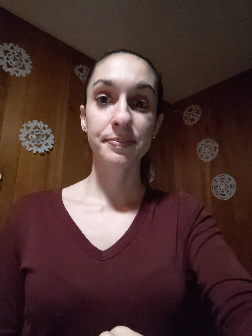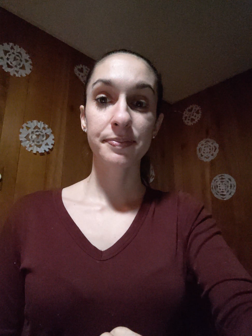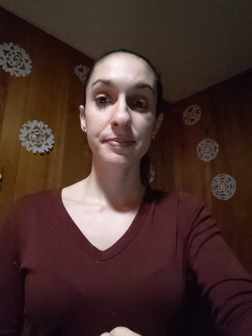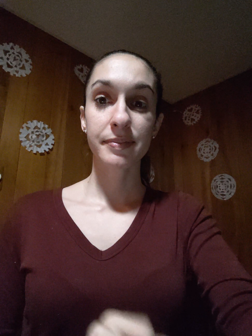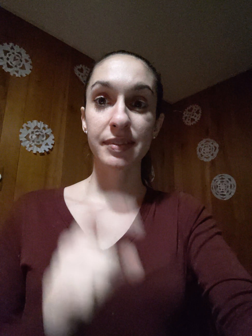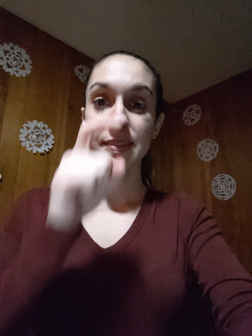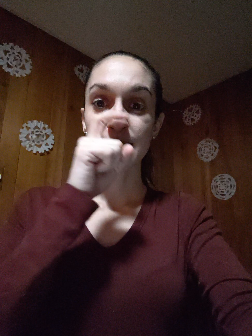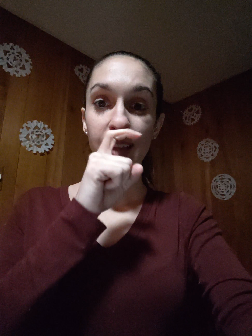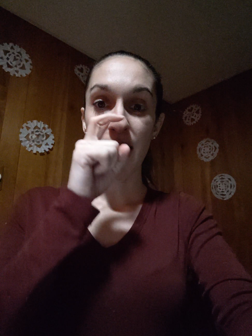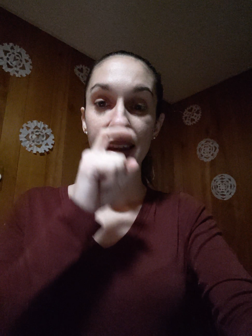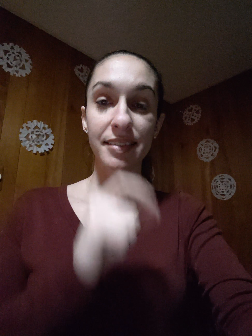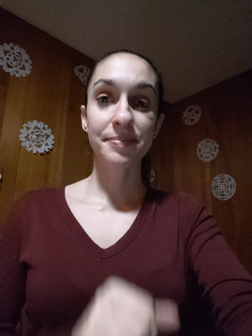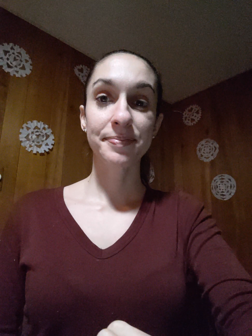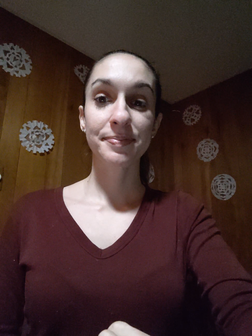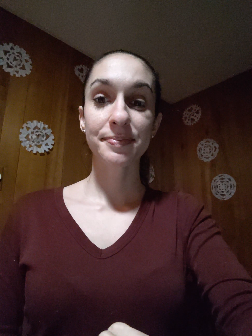doll